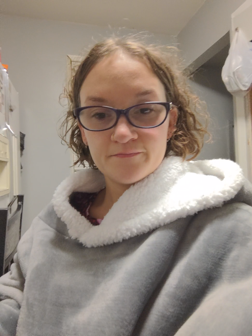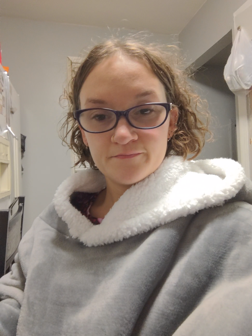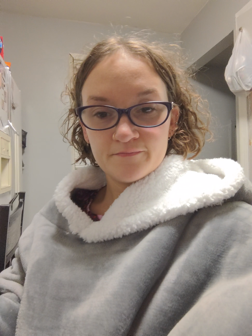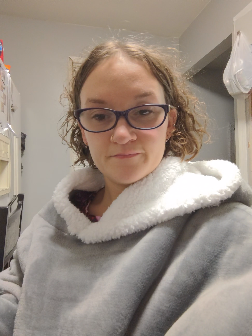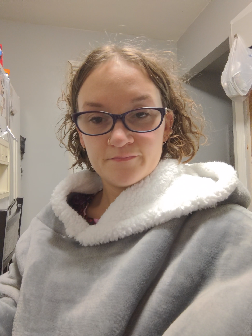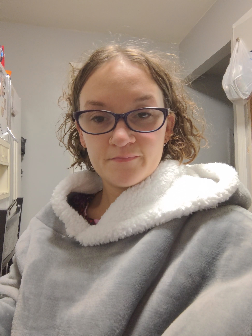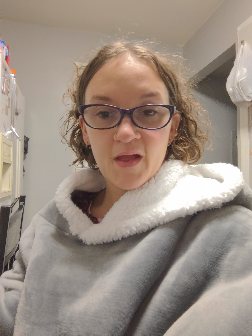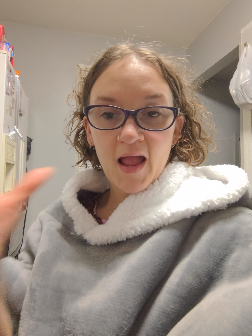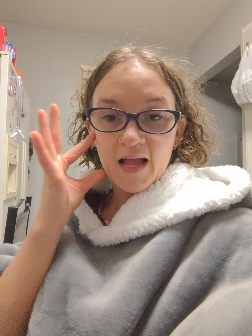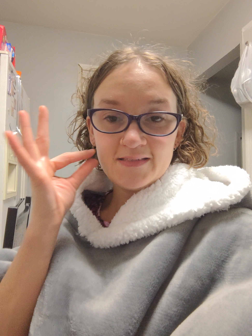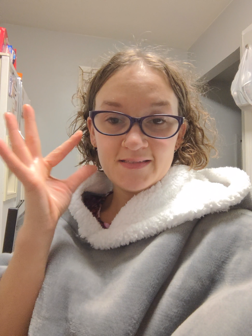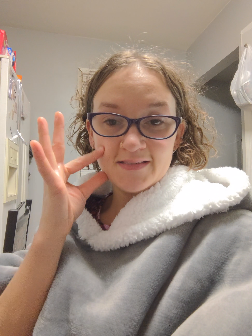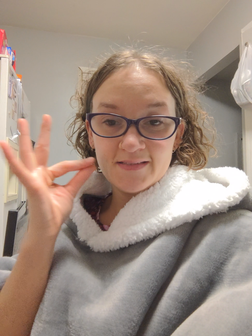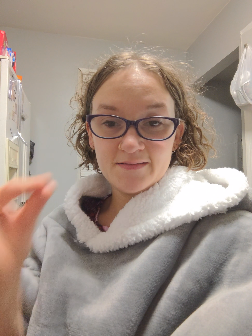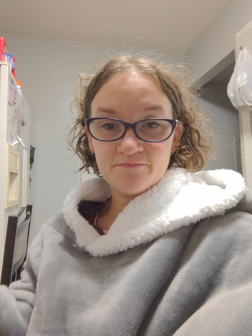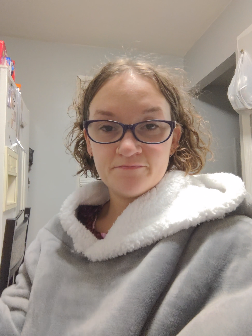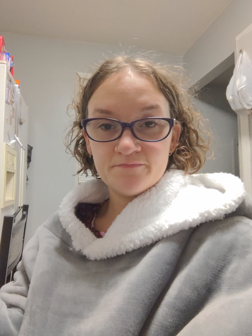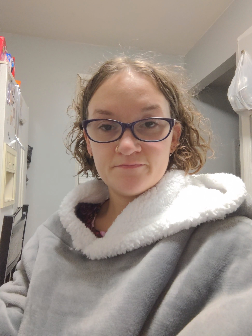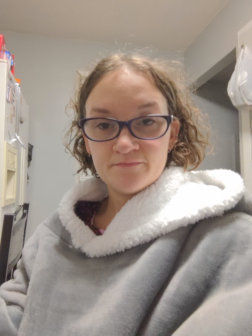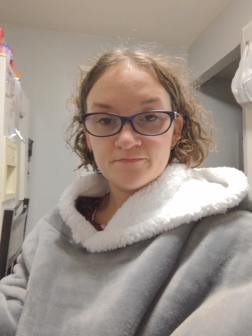cat